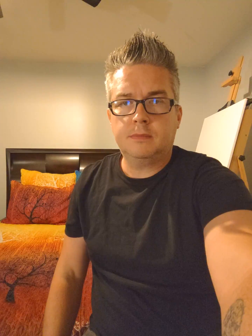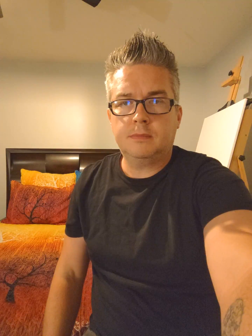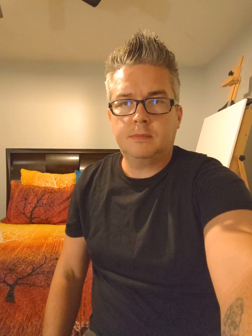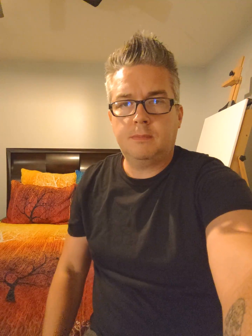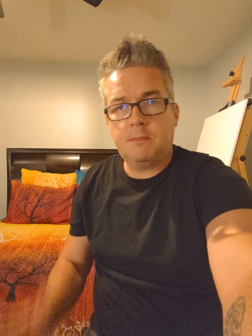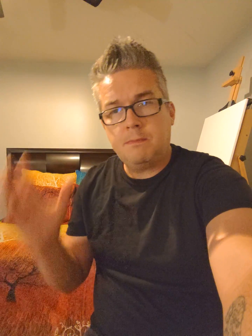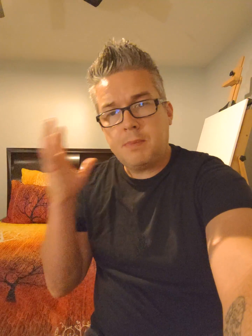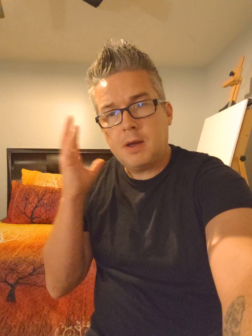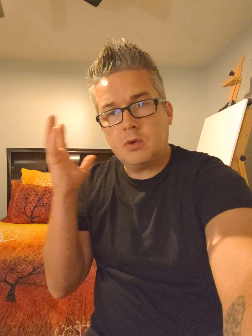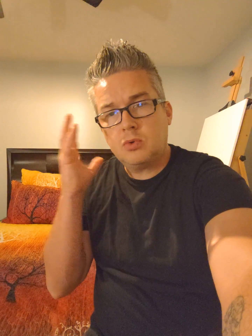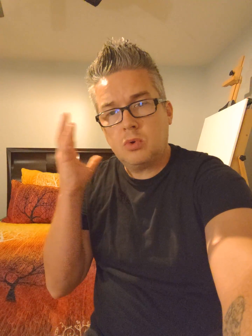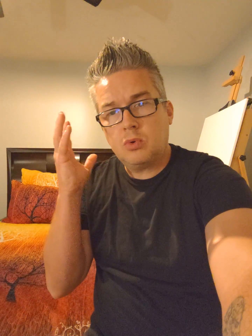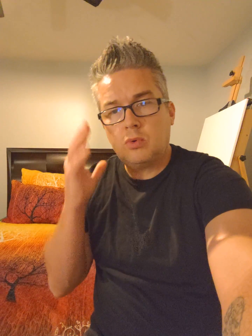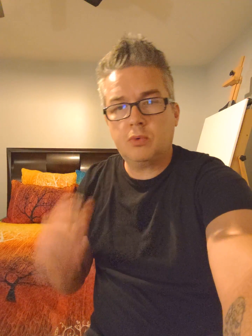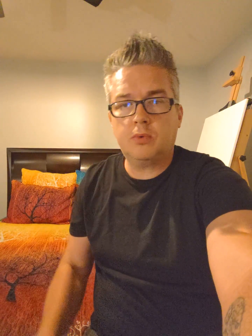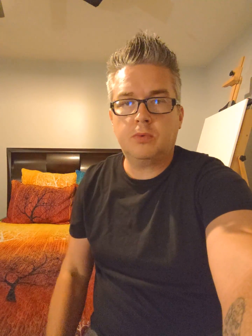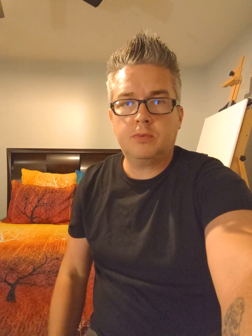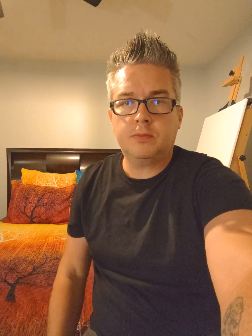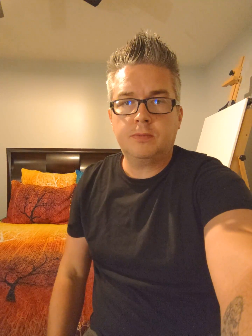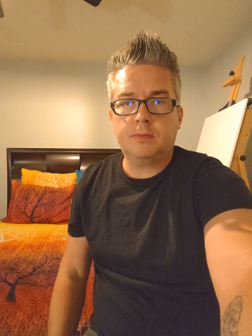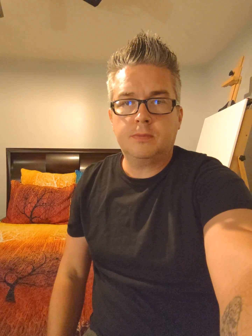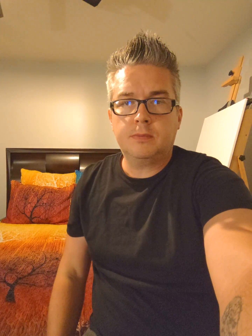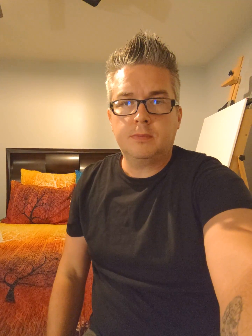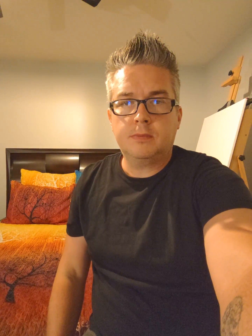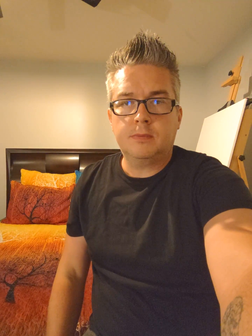pillow